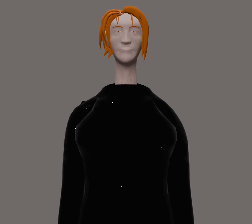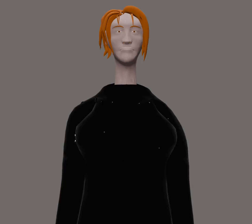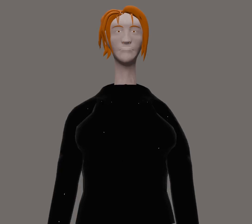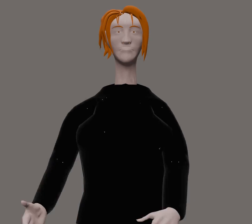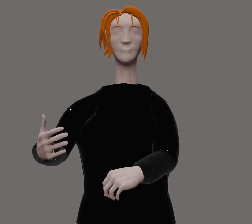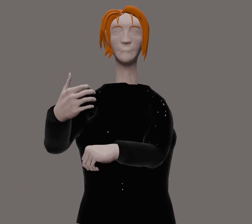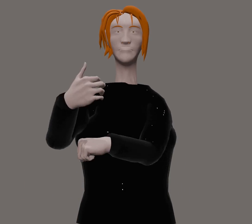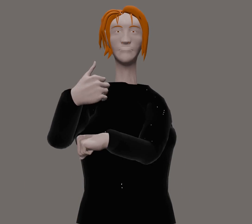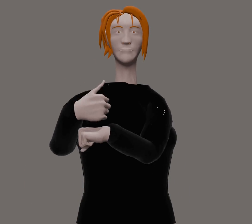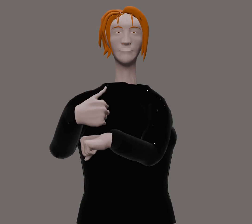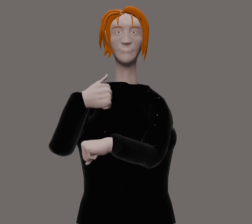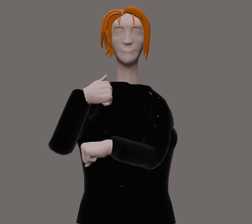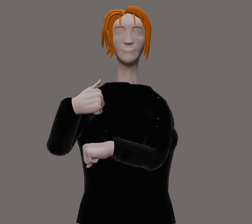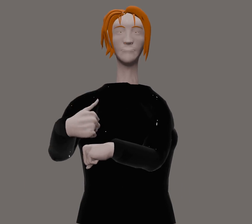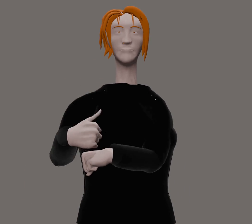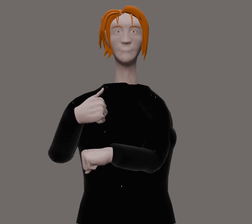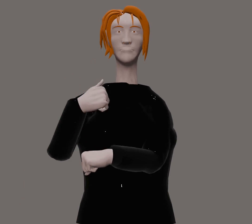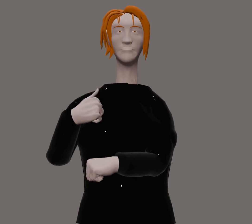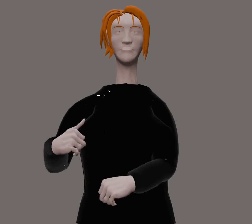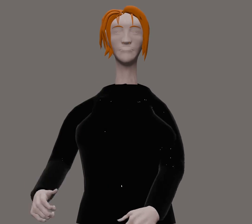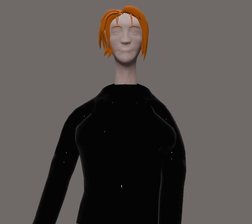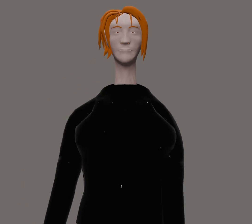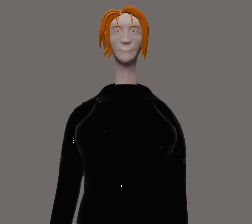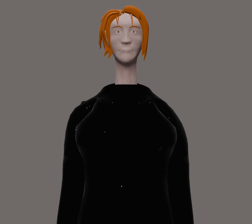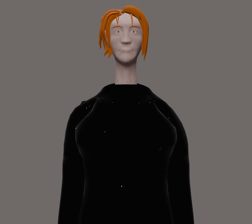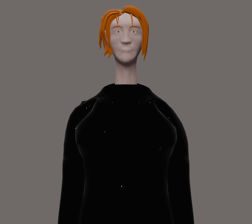Blame Me